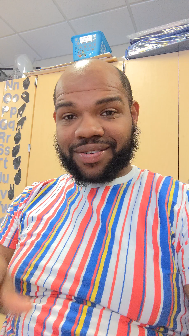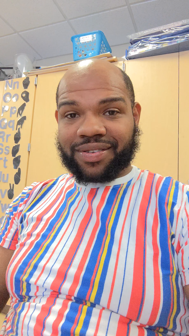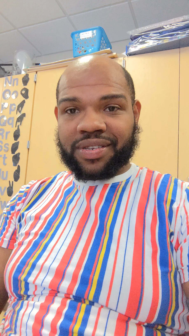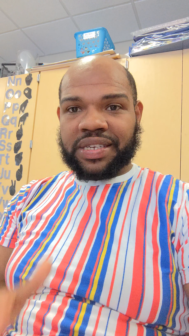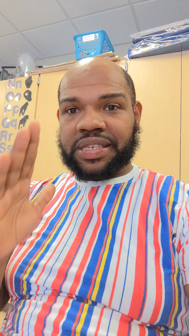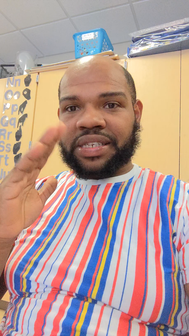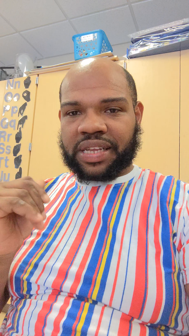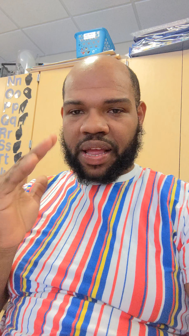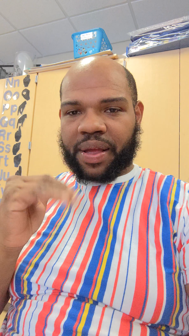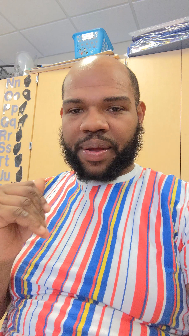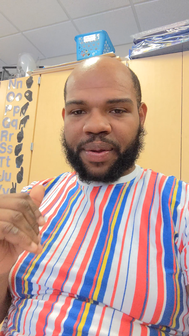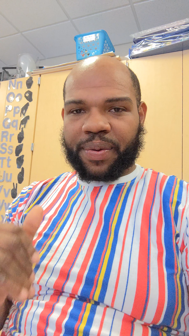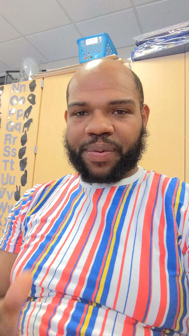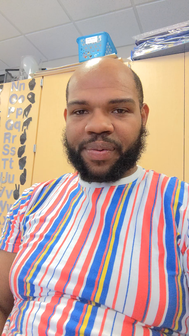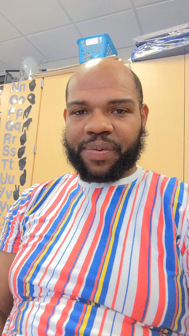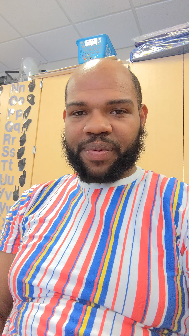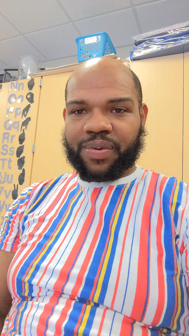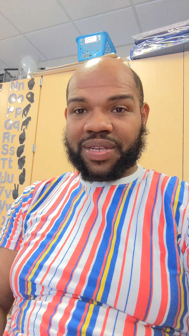downtown